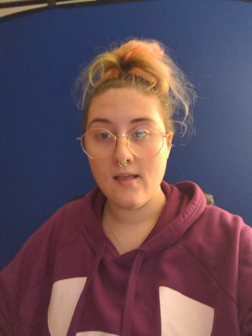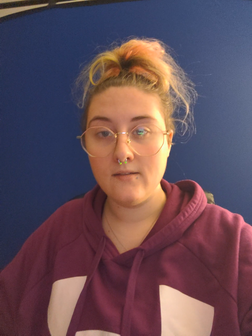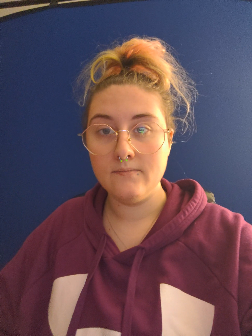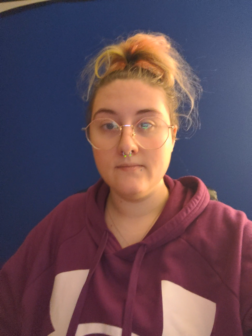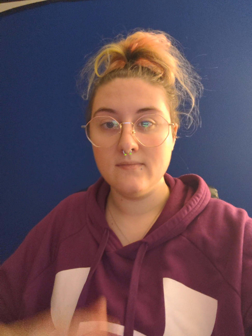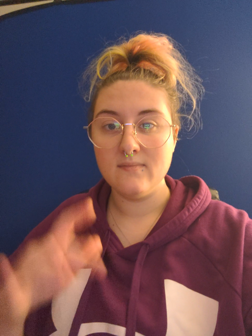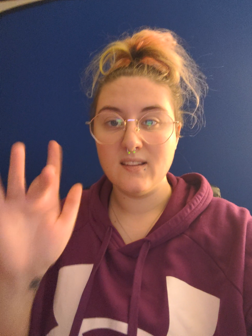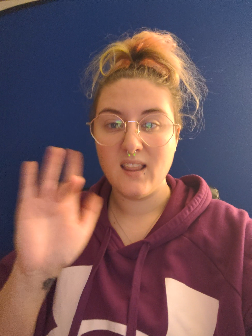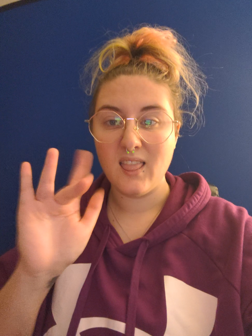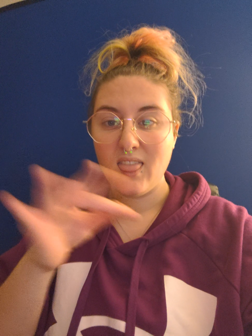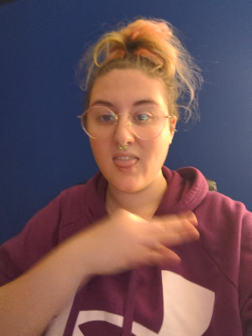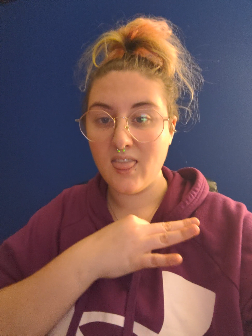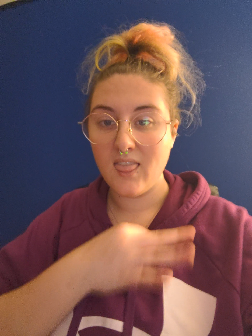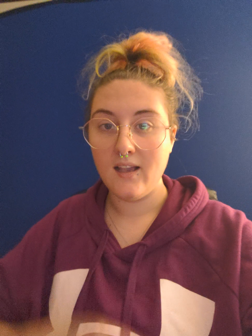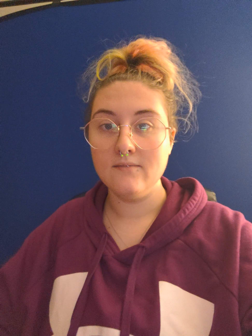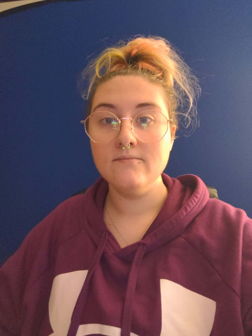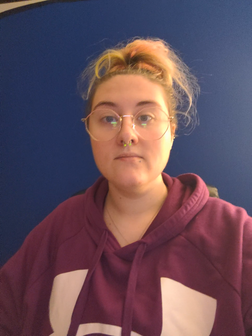yucky